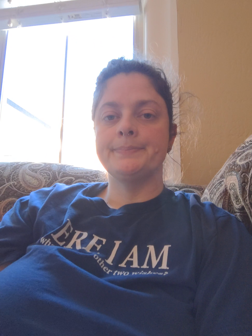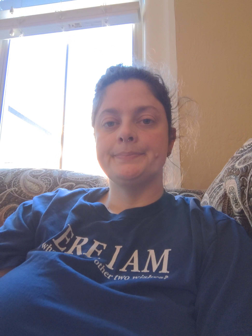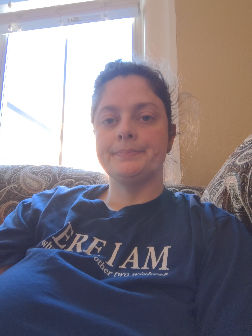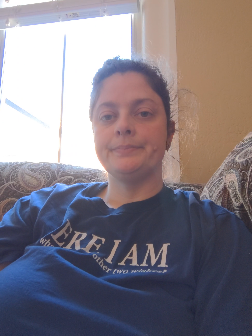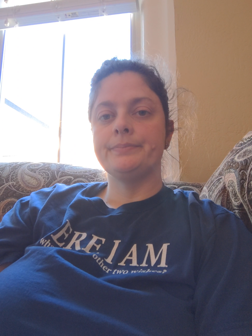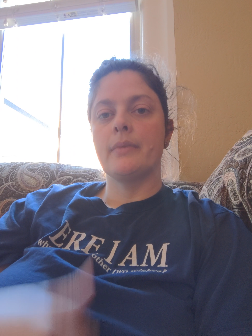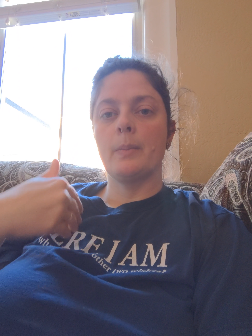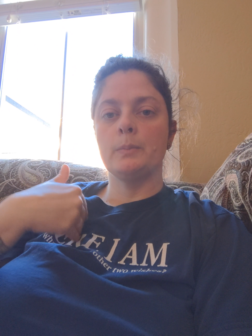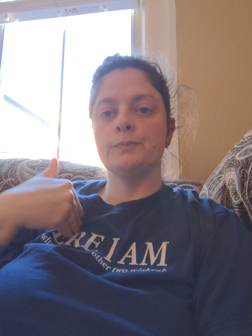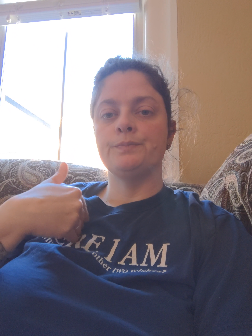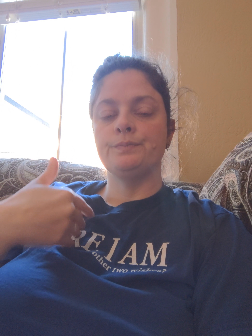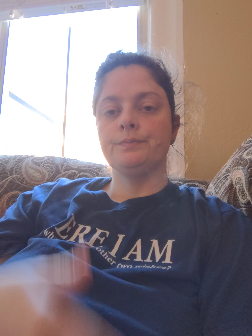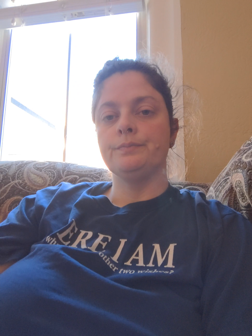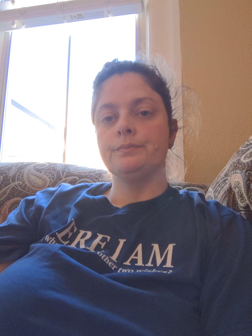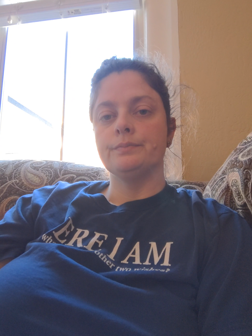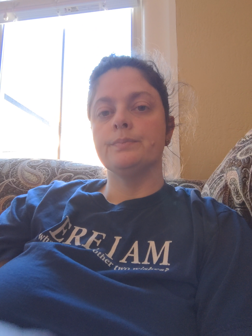animal